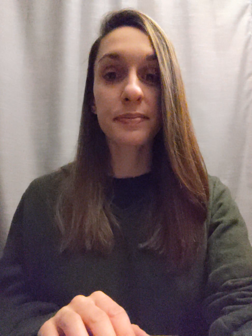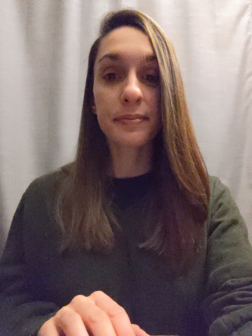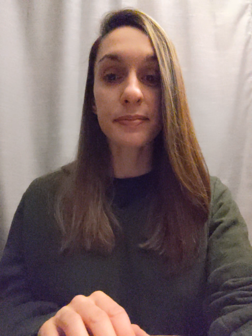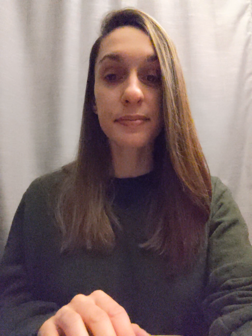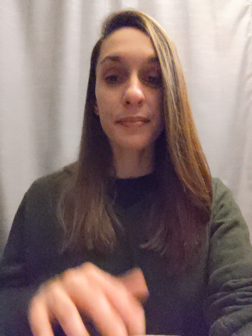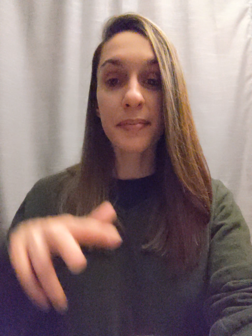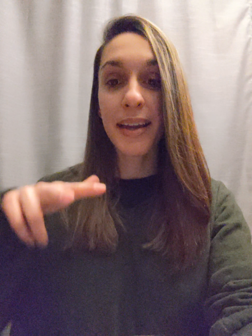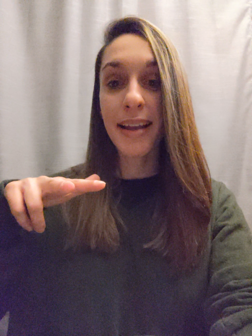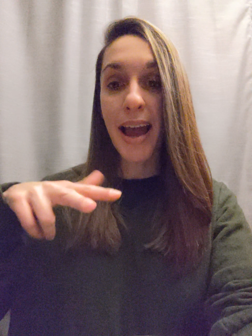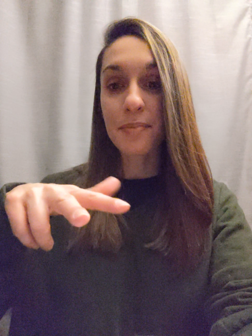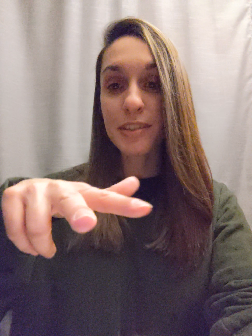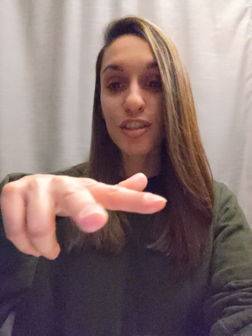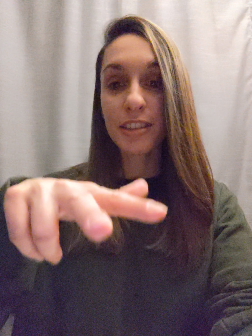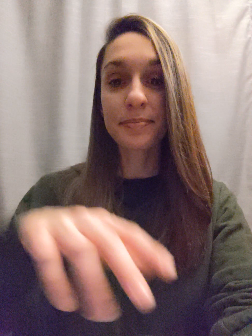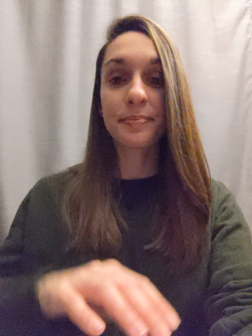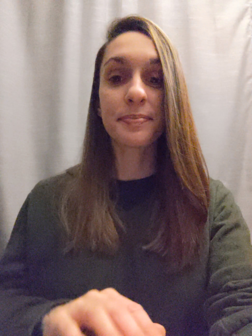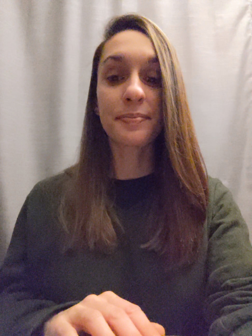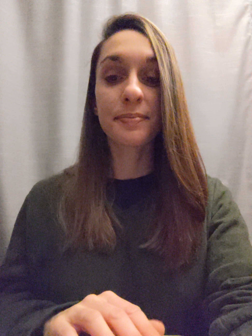helicopter